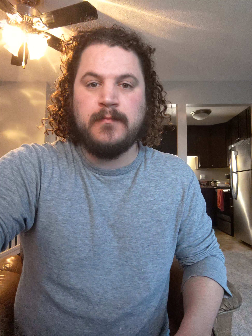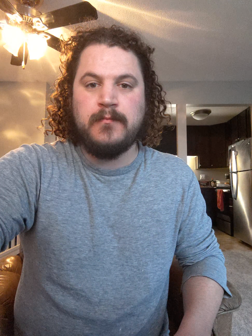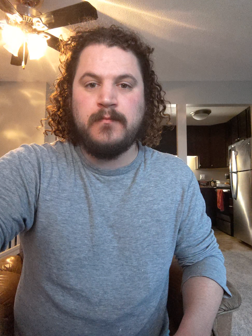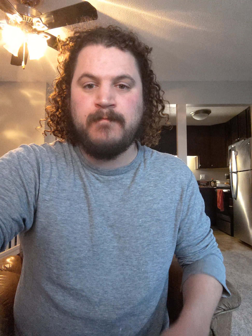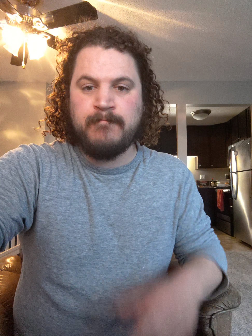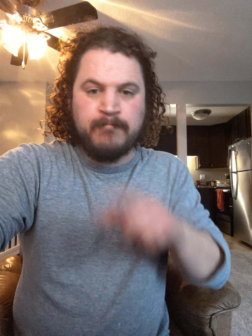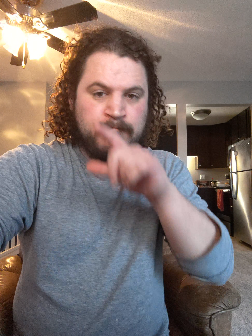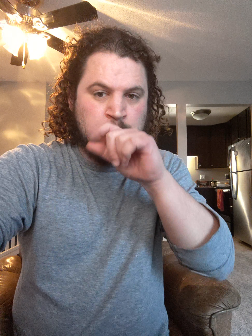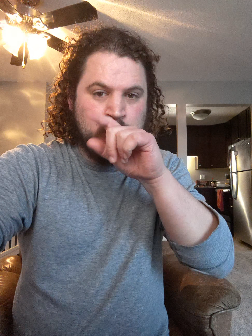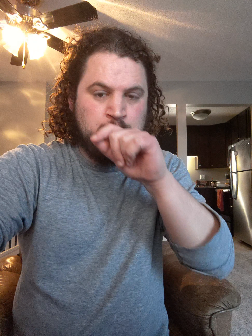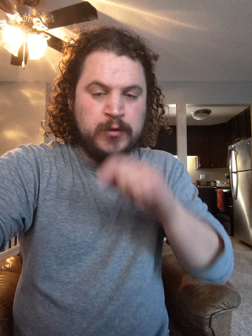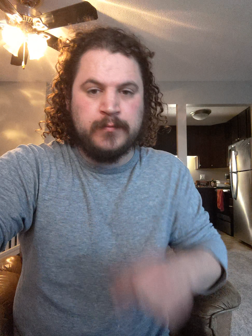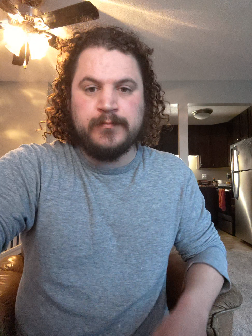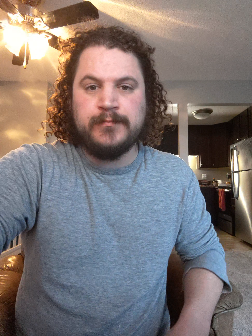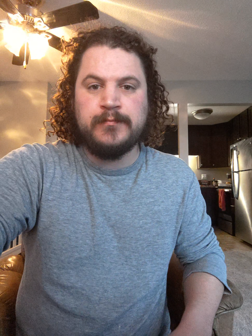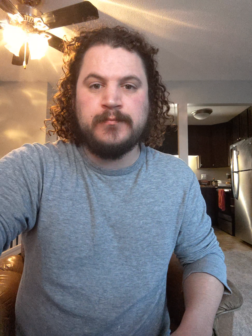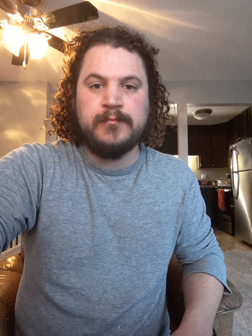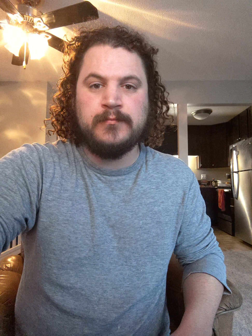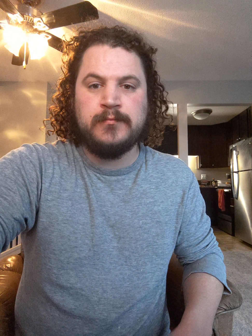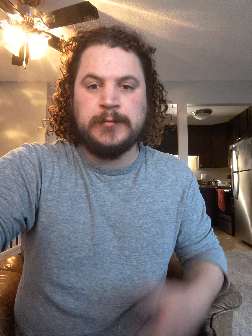bird